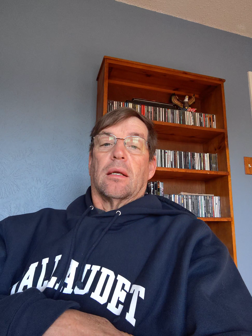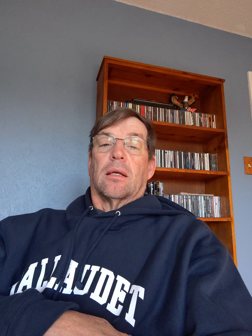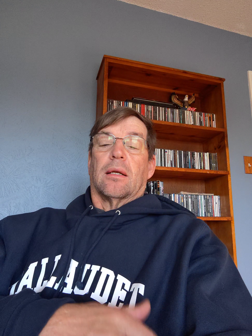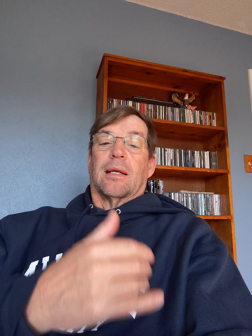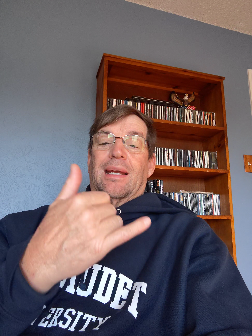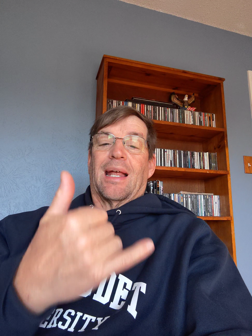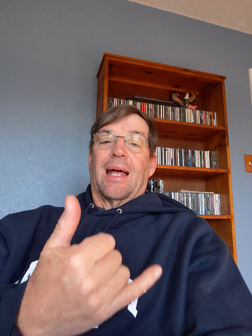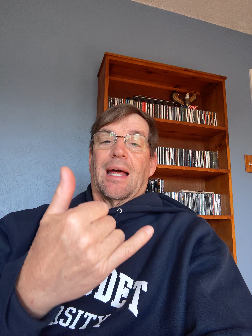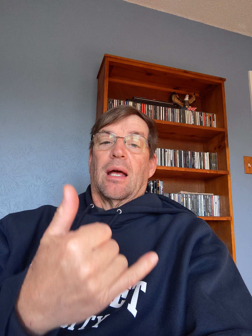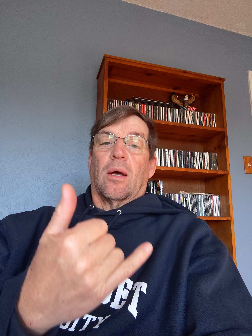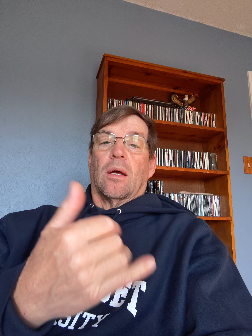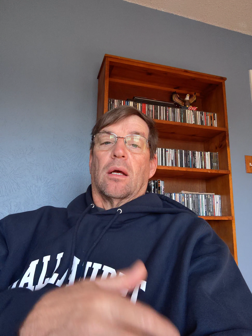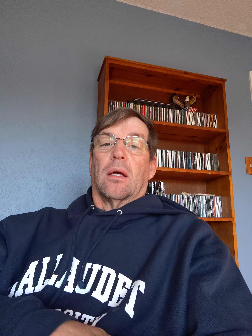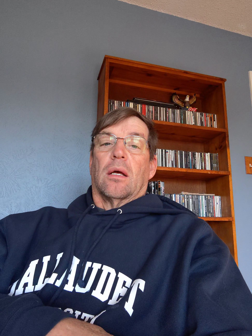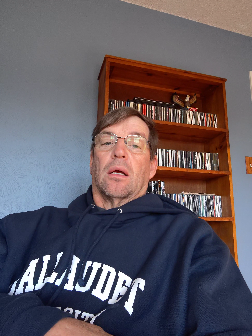now